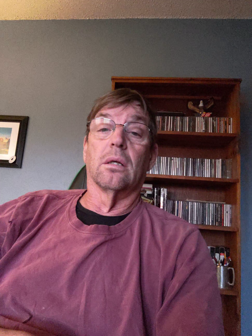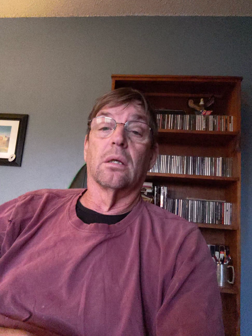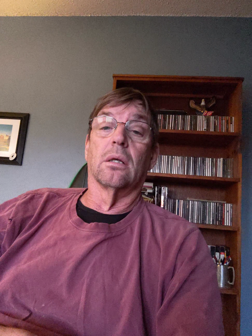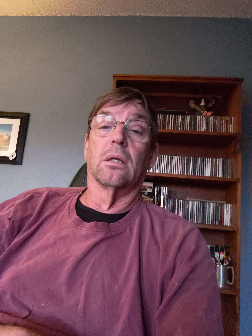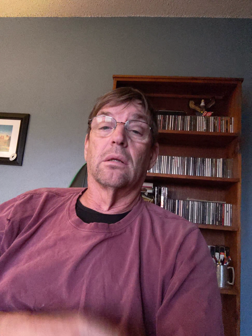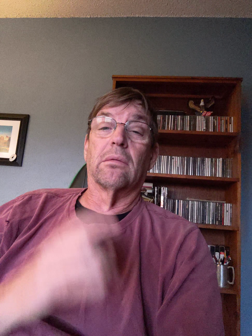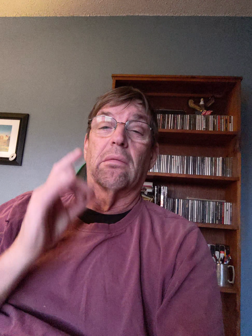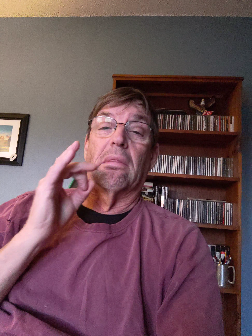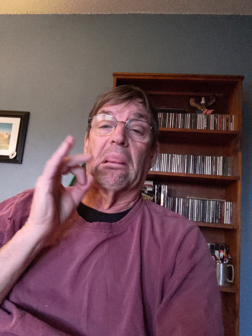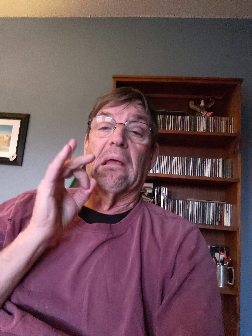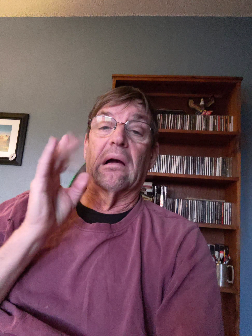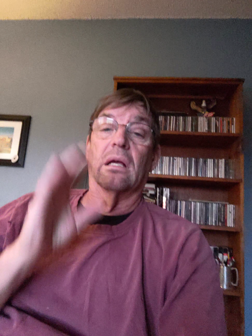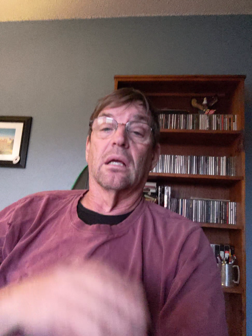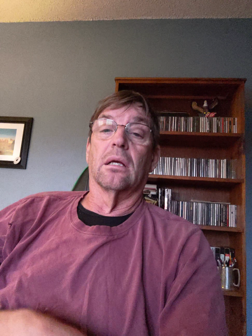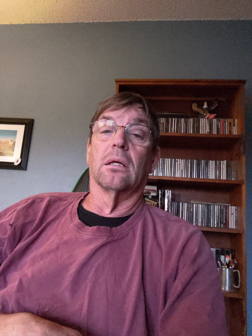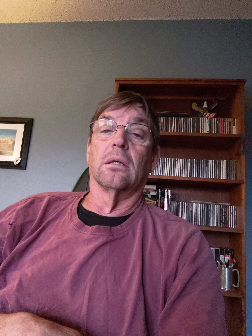yucky